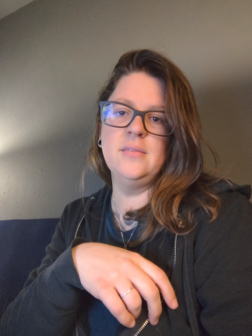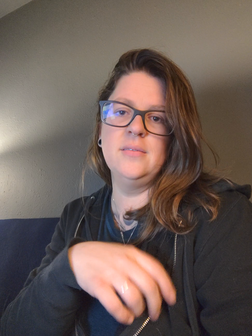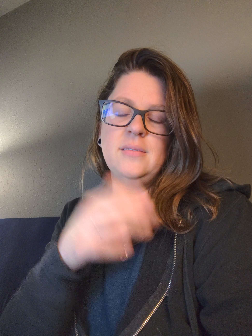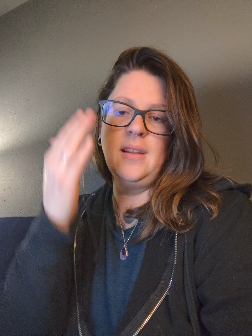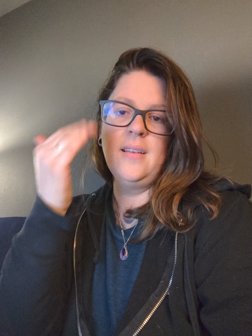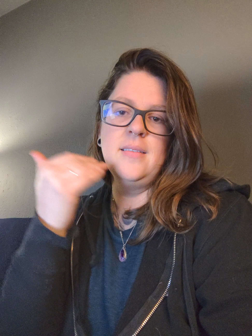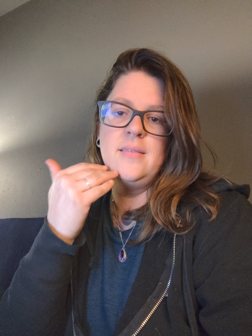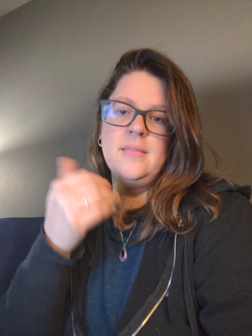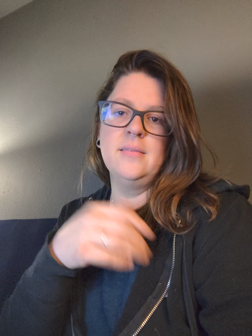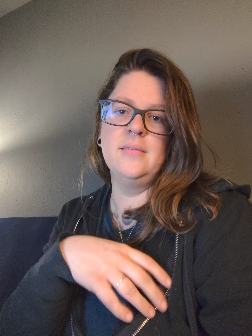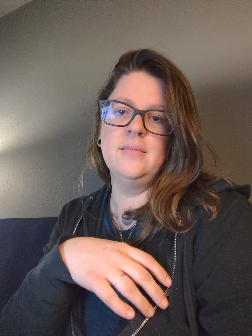head